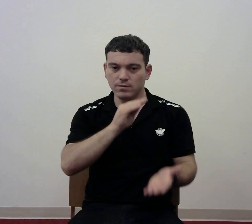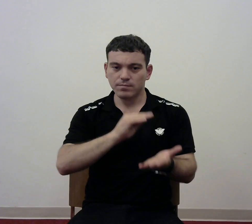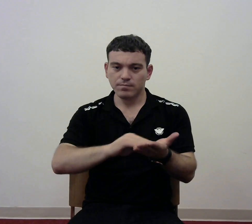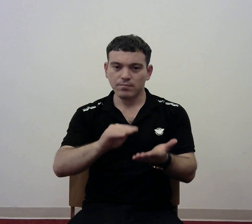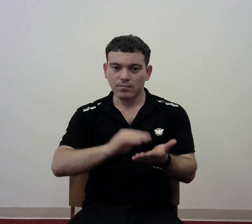yazı